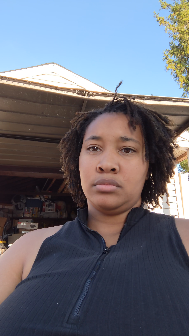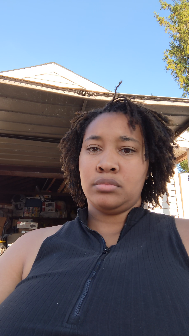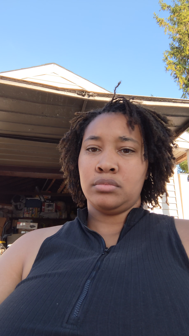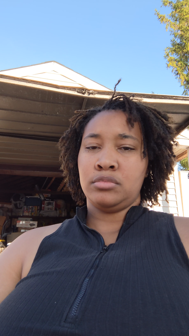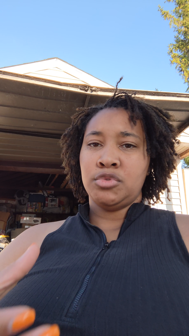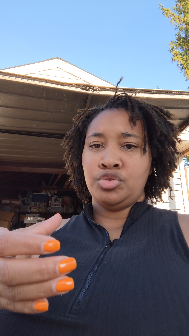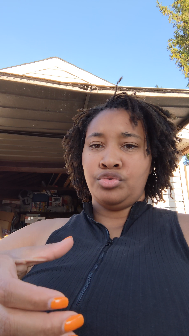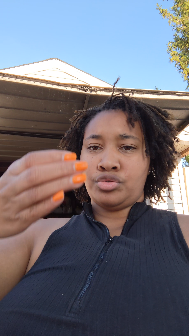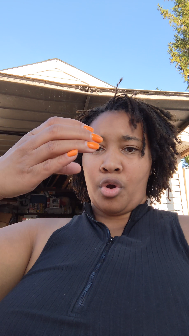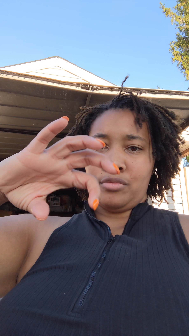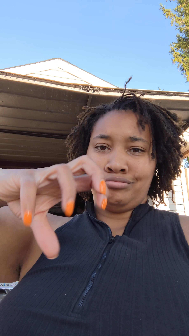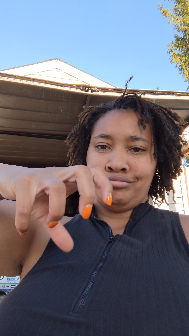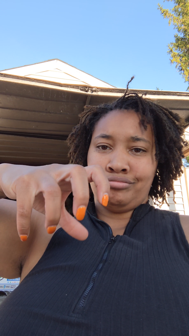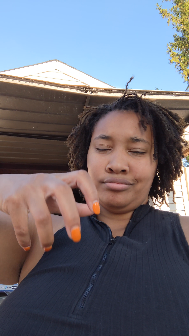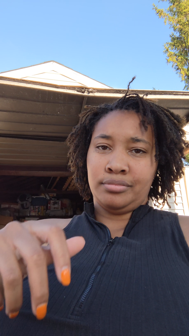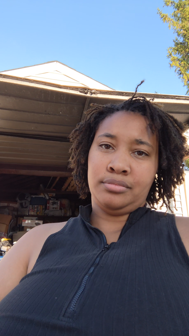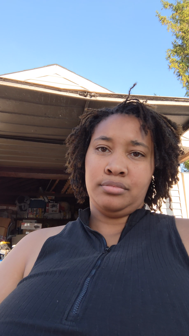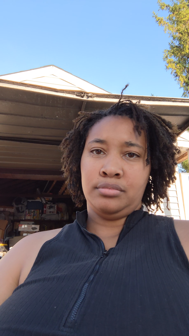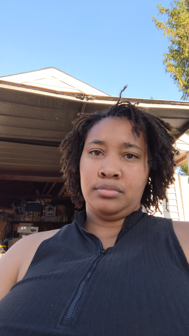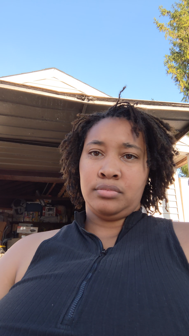jar